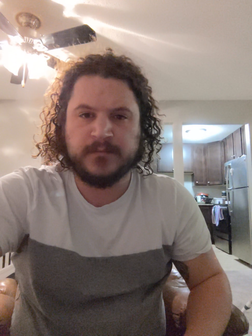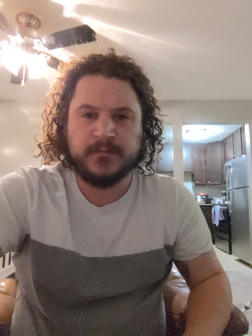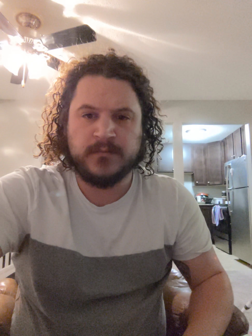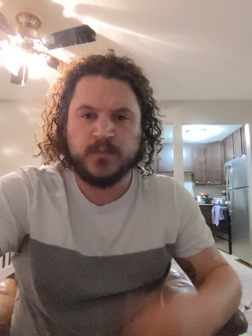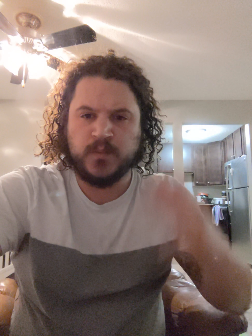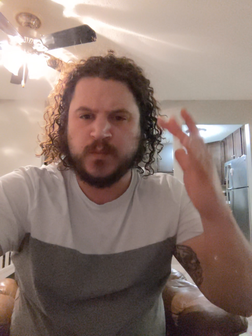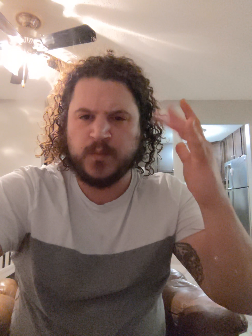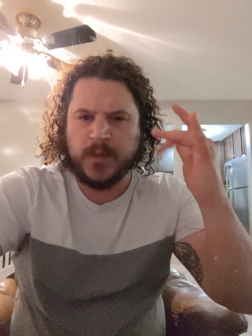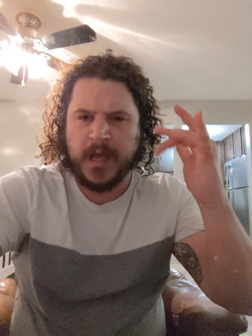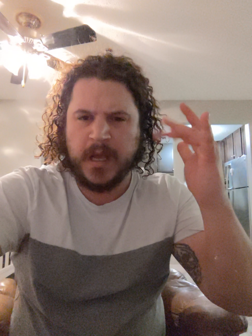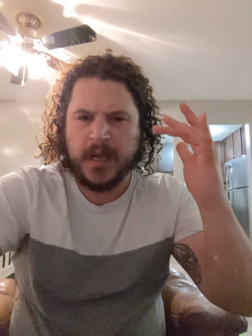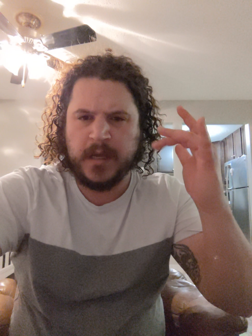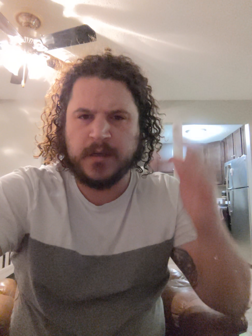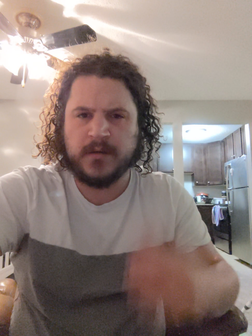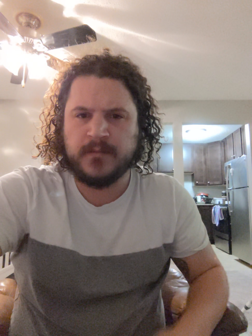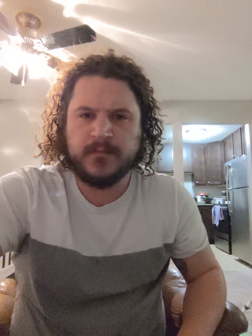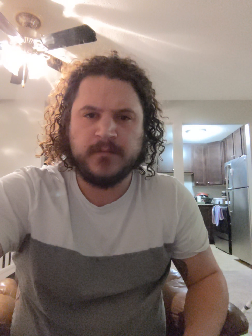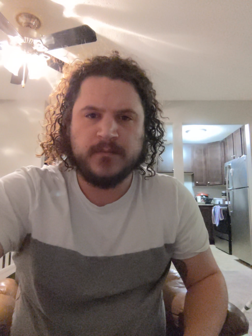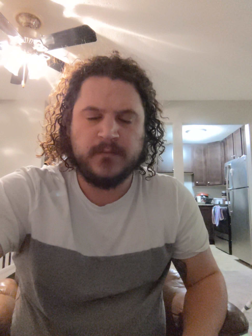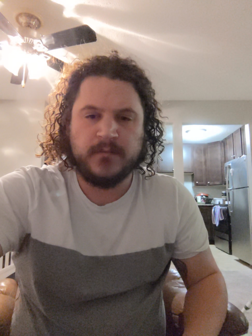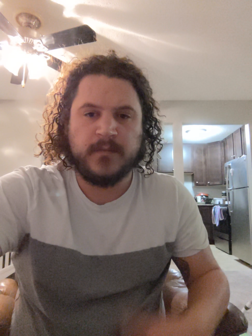why